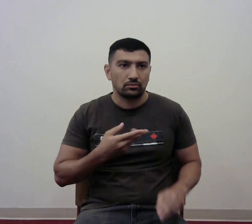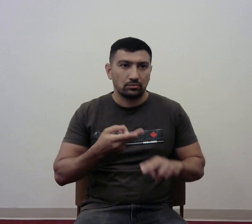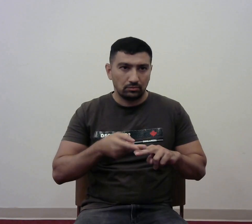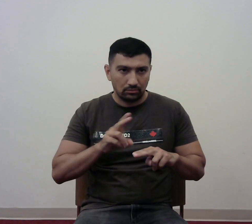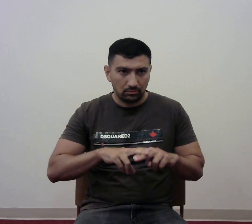bu